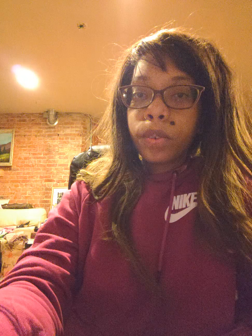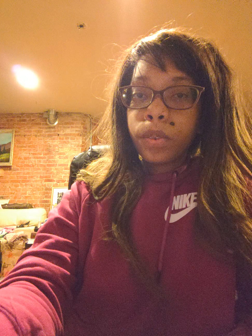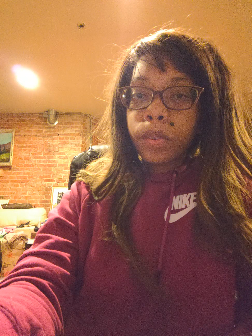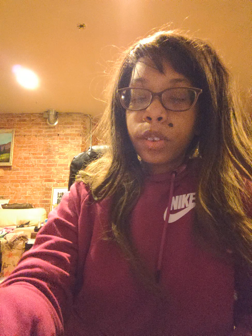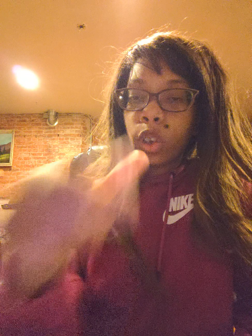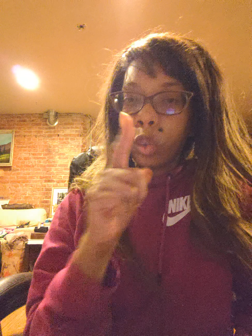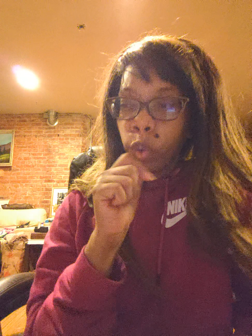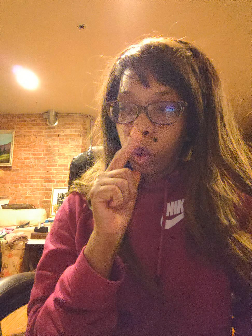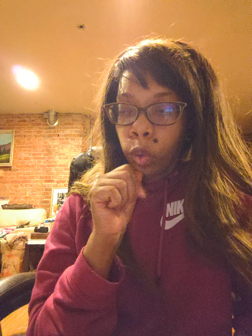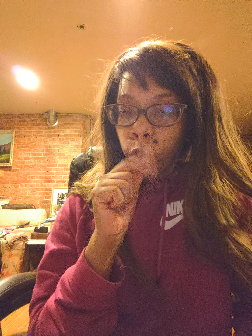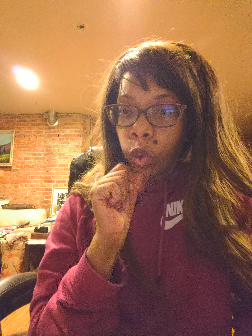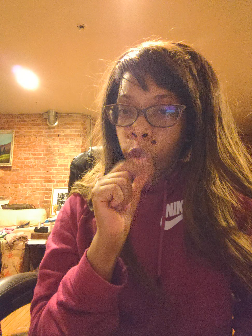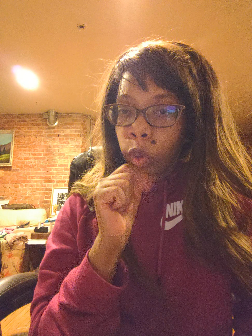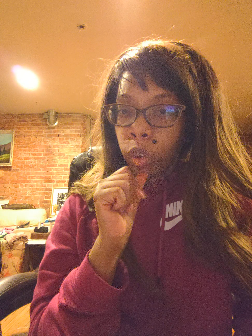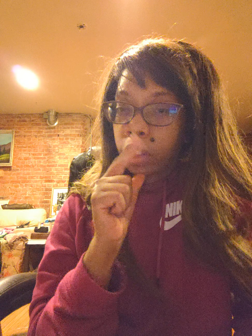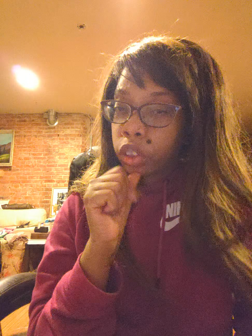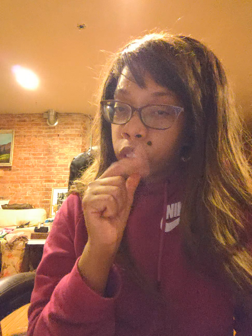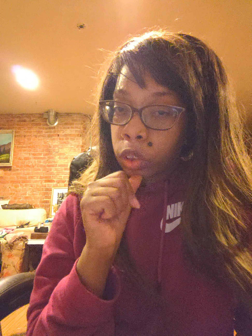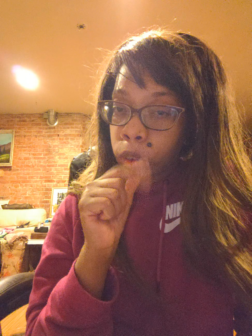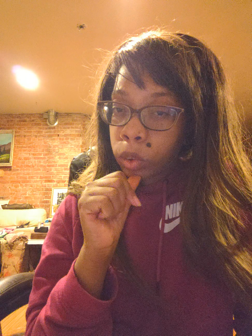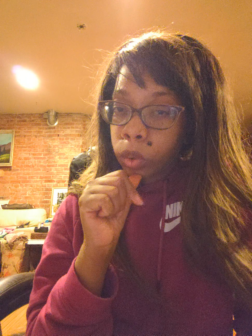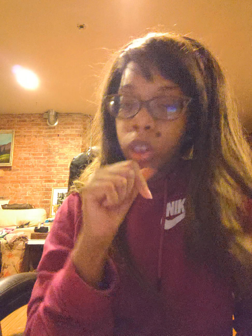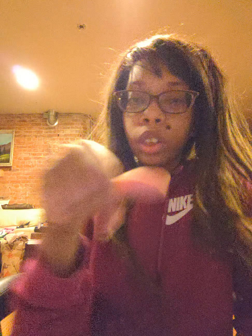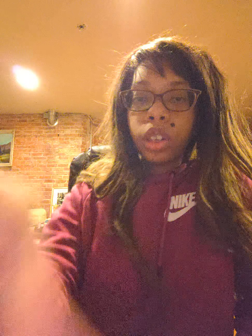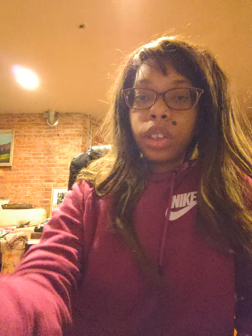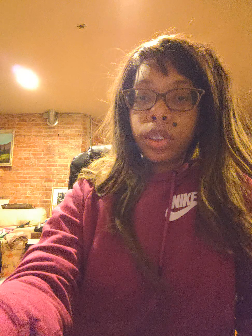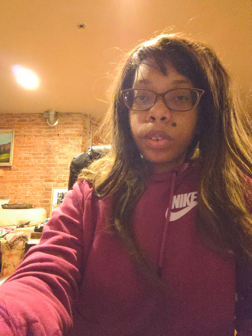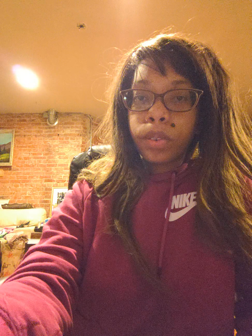who